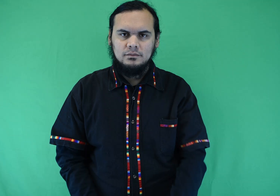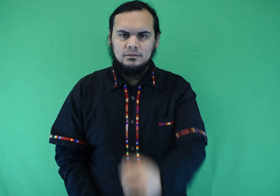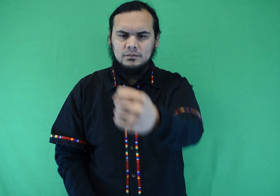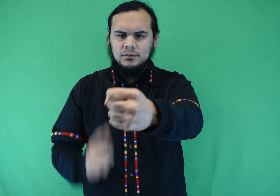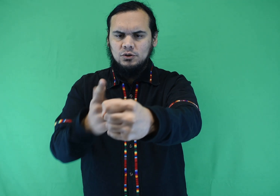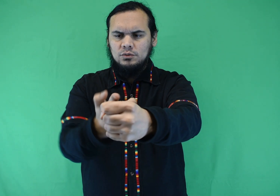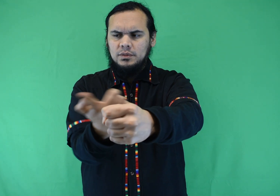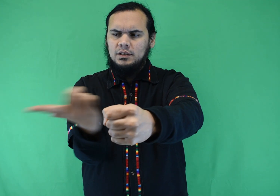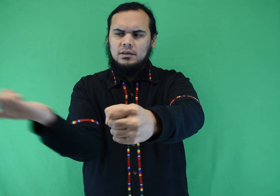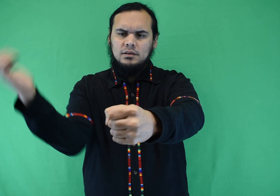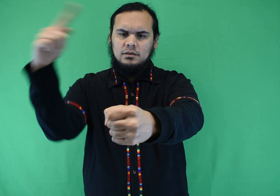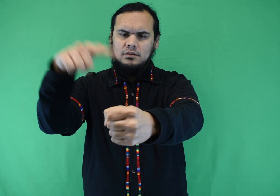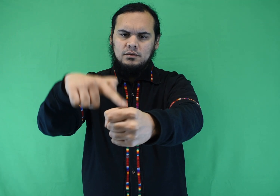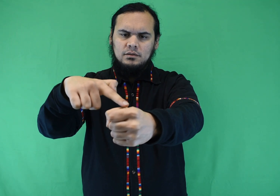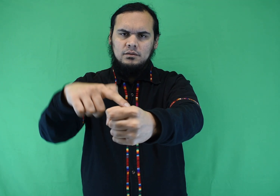hospital